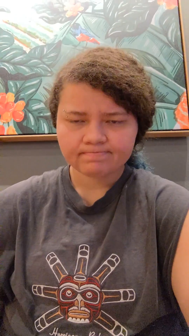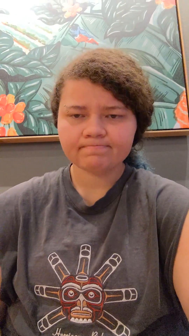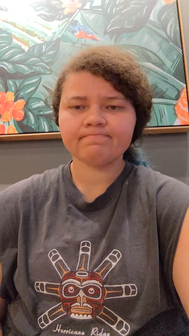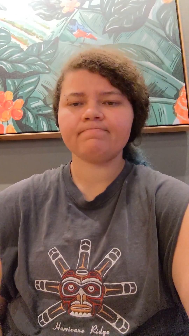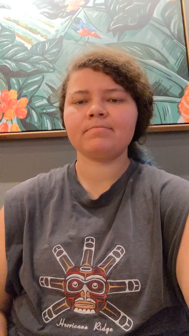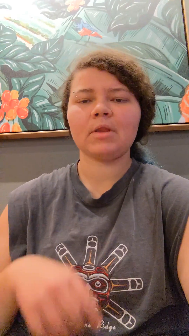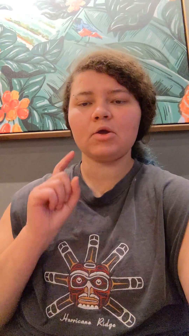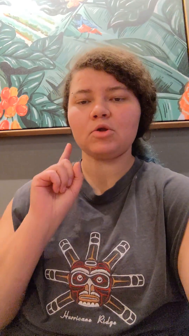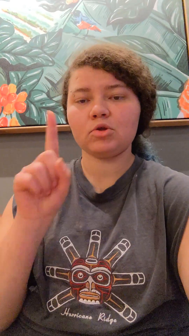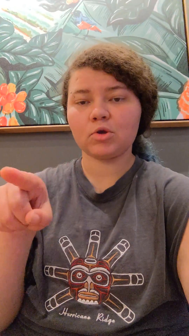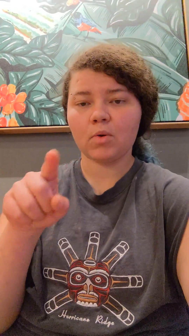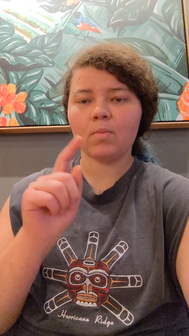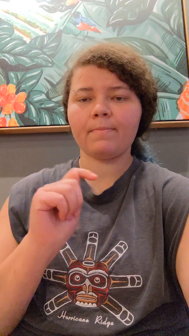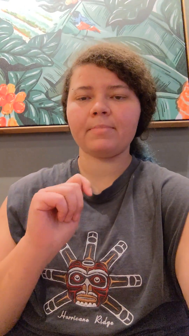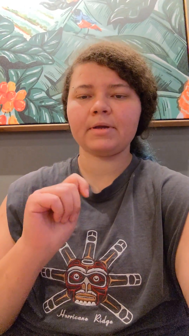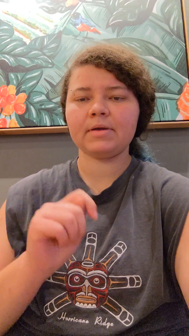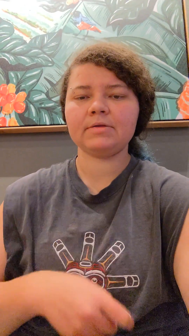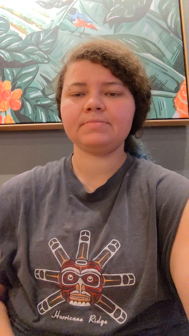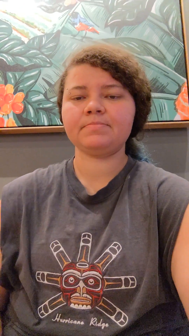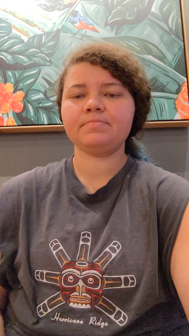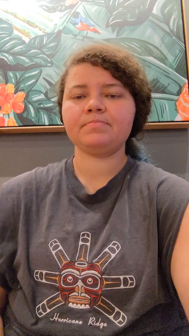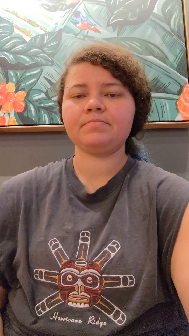go potty